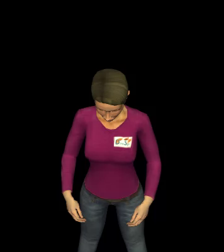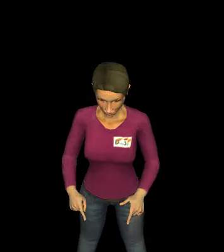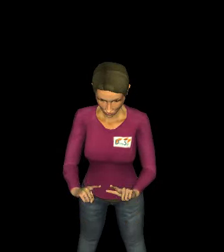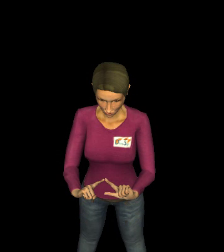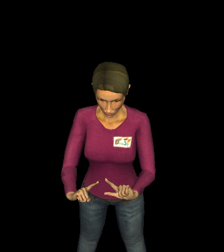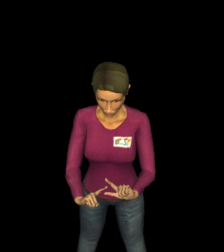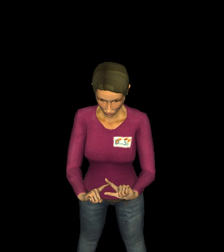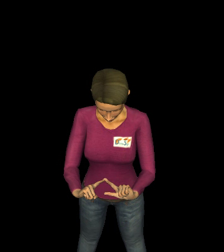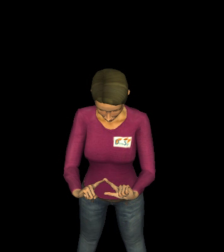دائرة